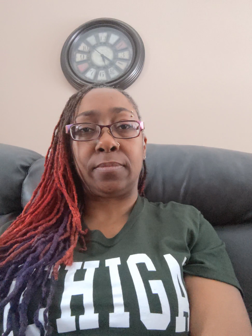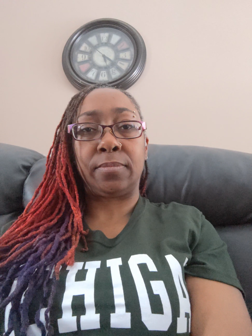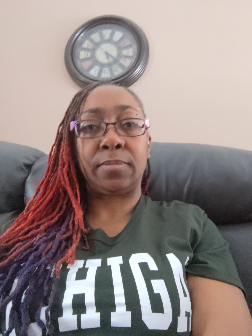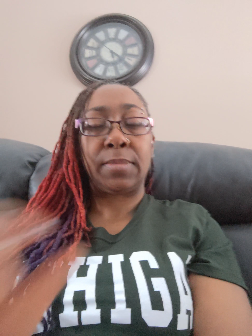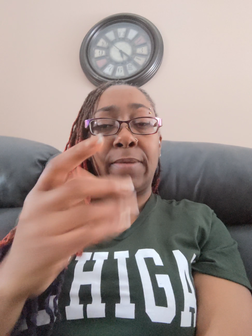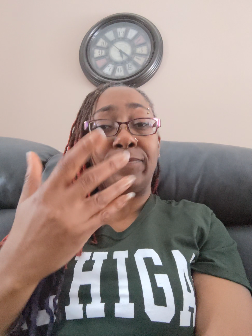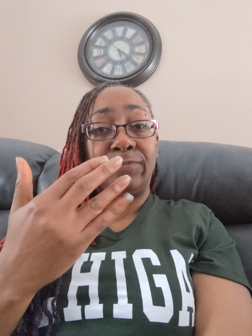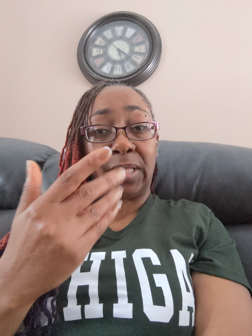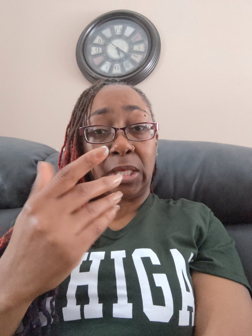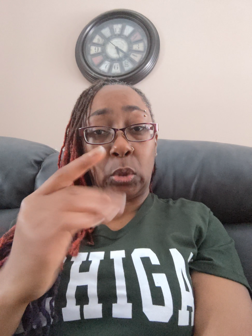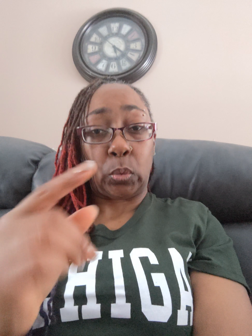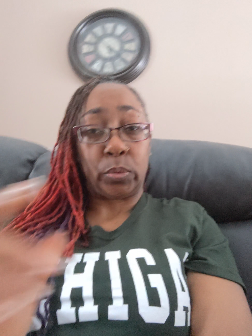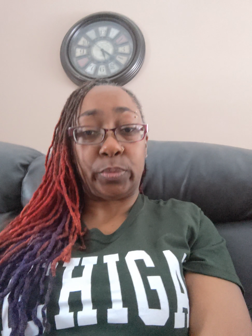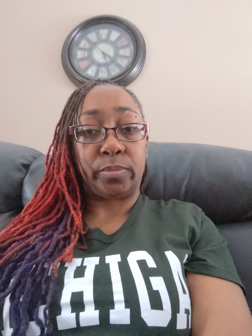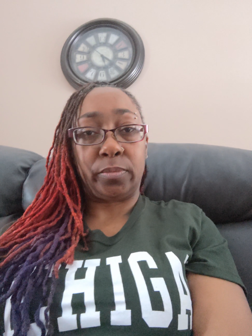finger